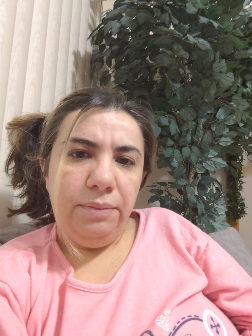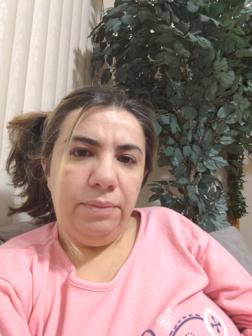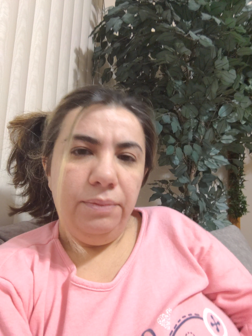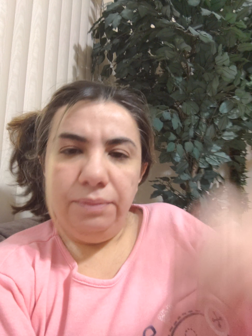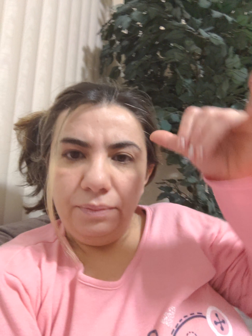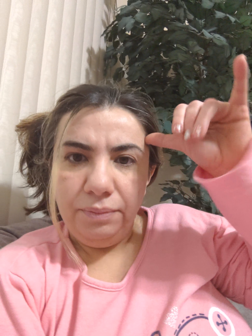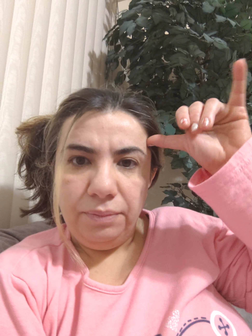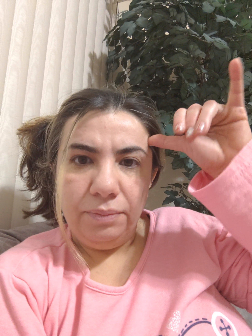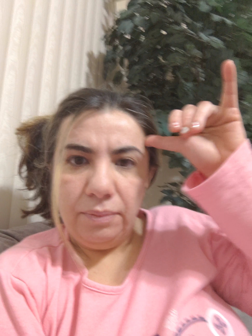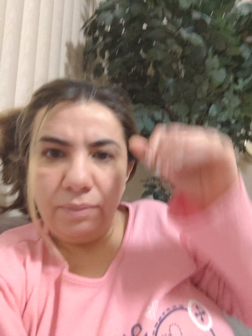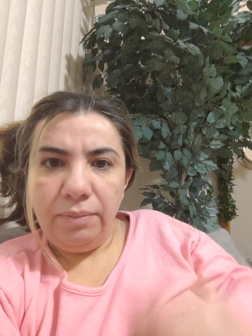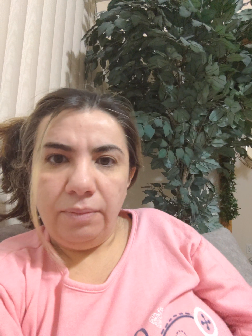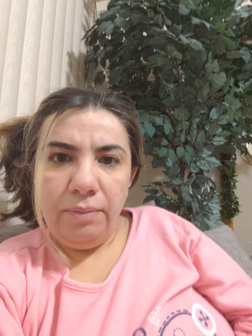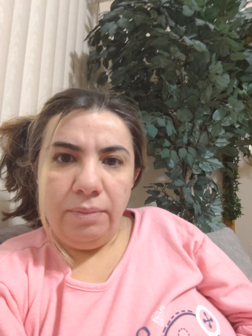cow